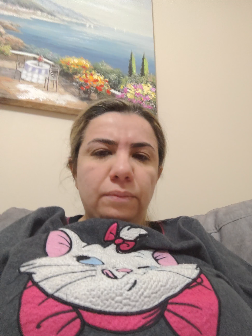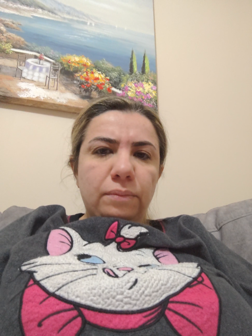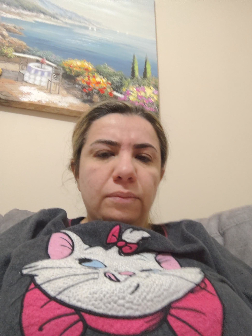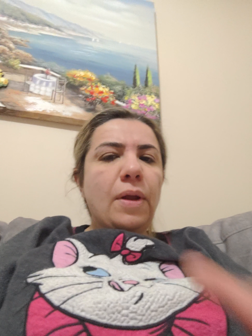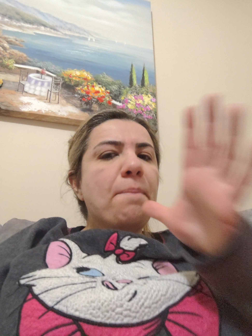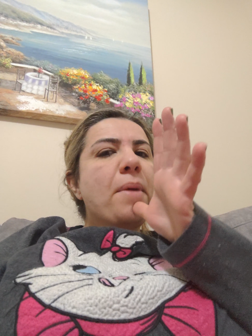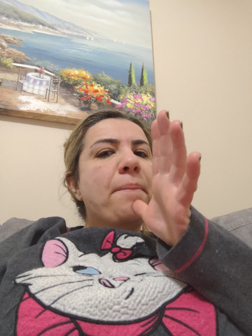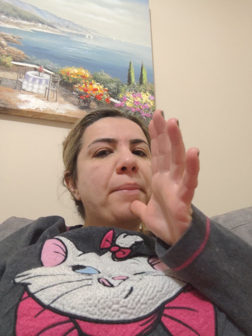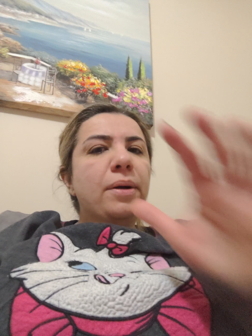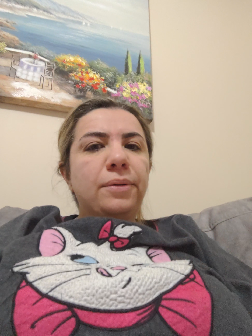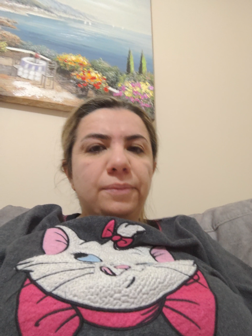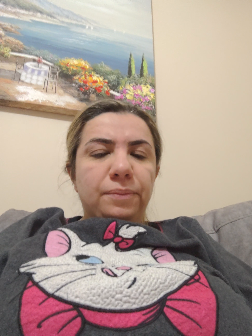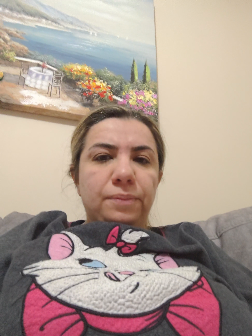mom